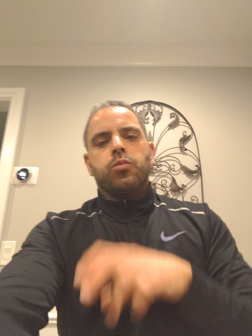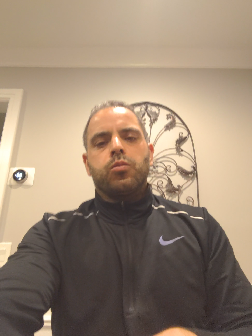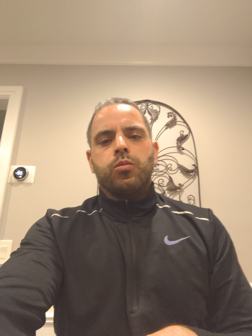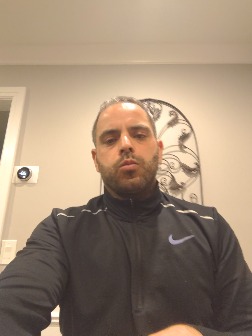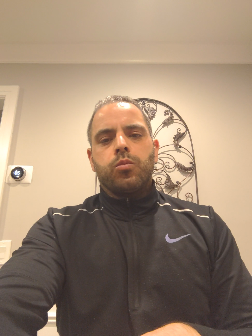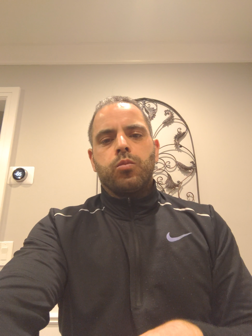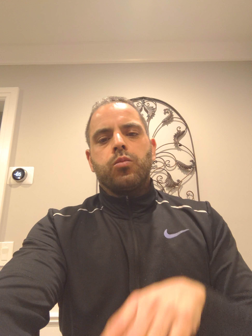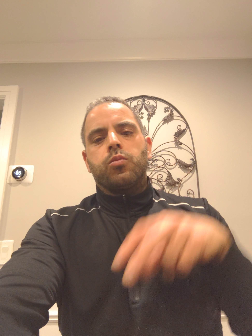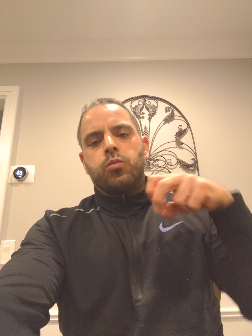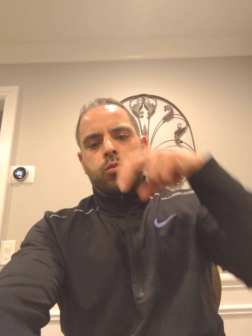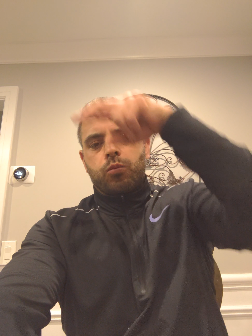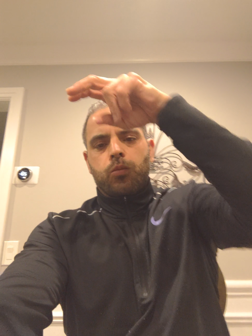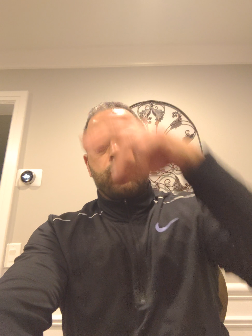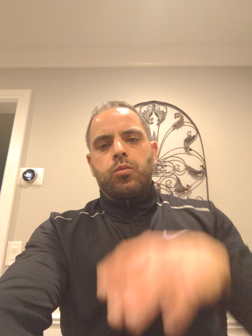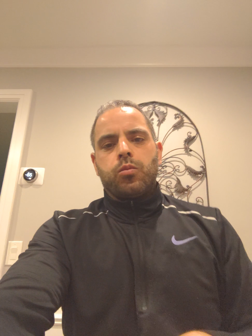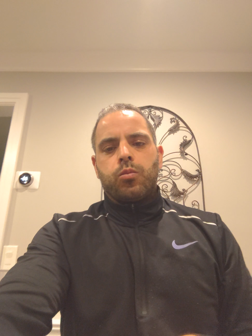stairs